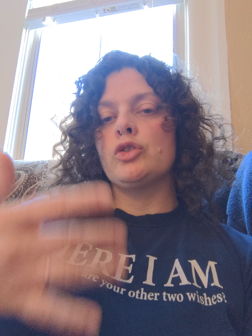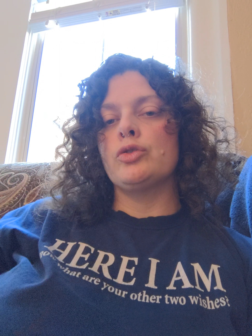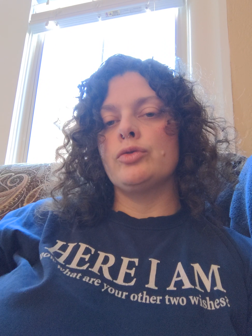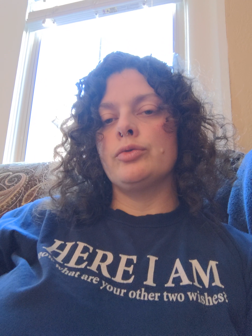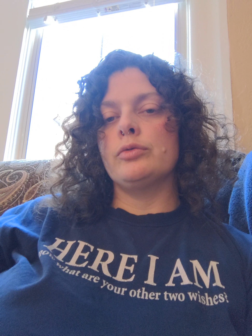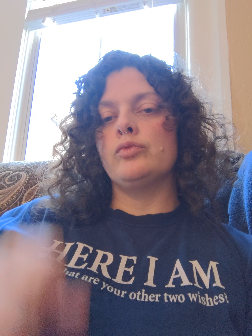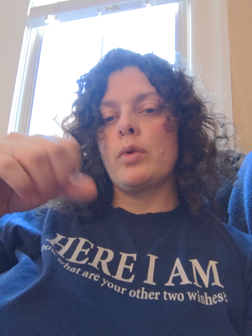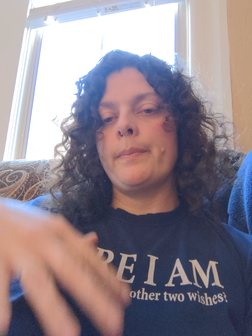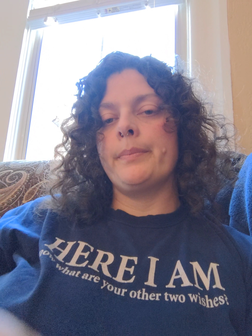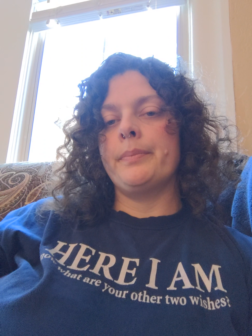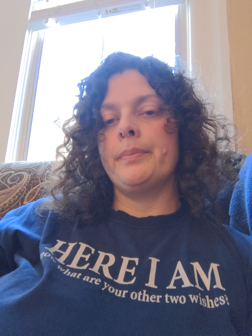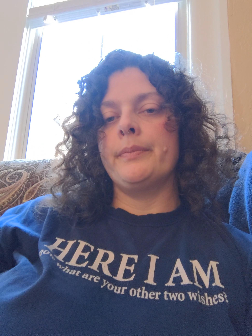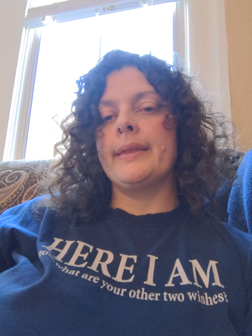drop